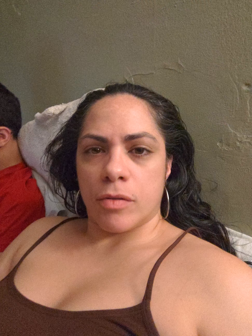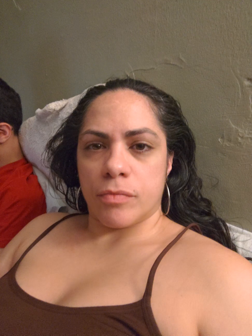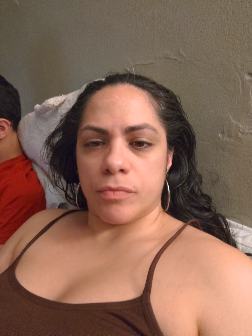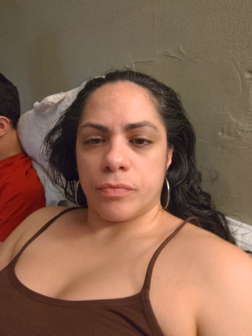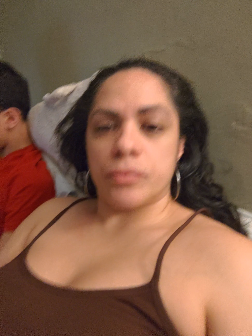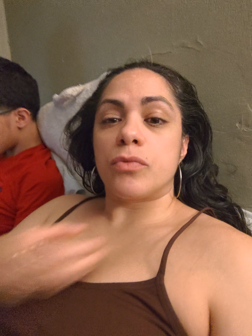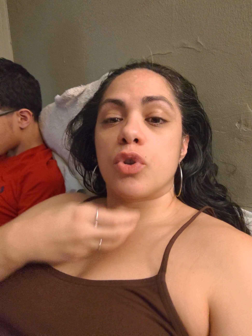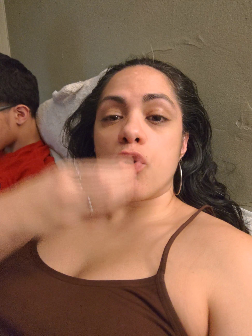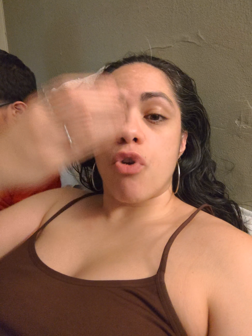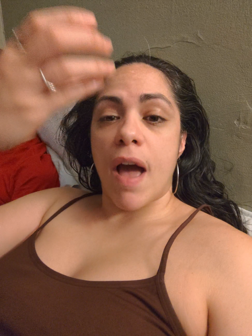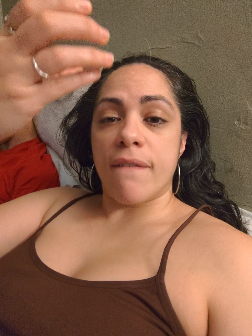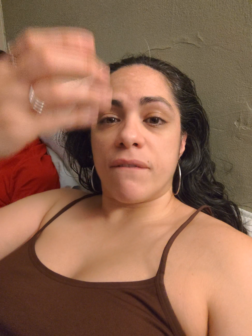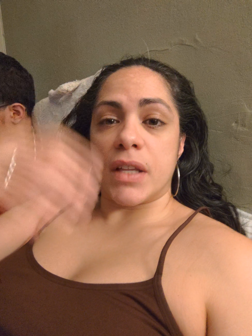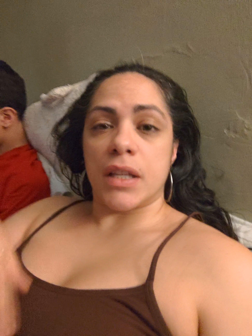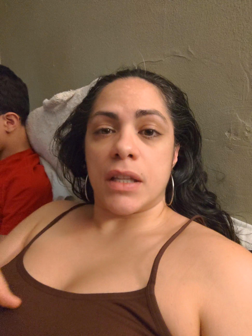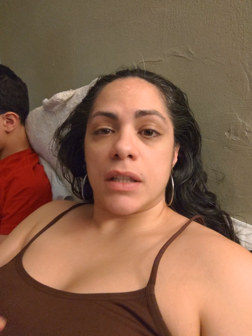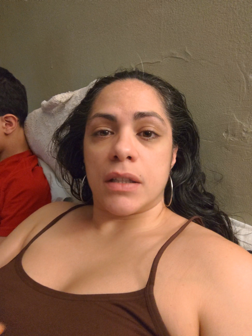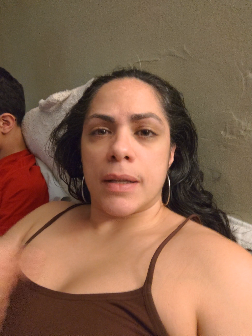giraffe